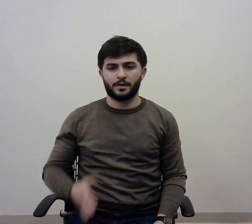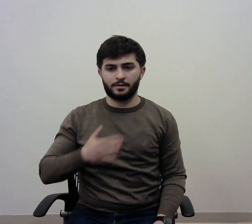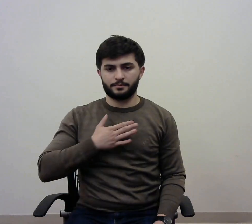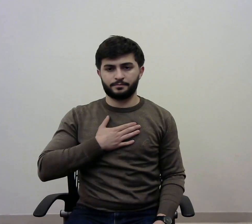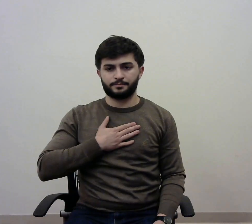mən